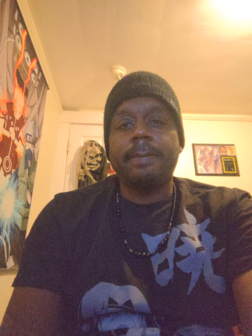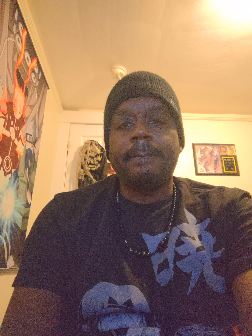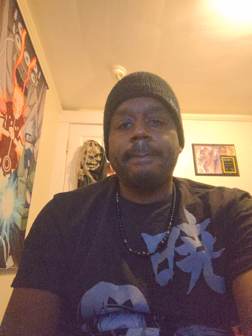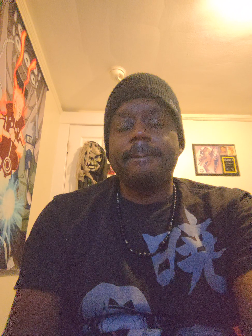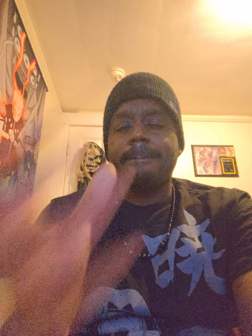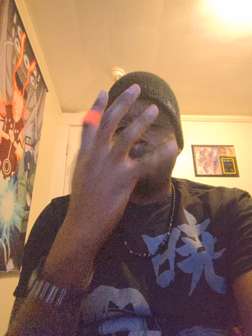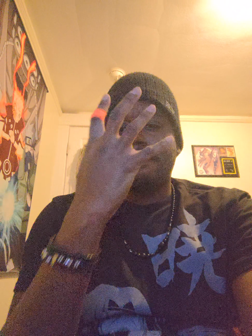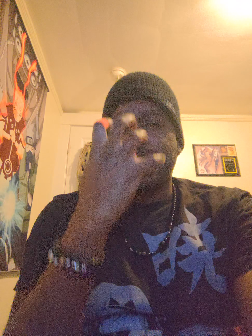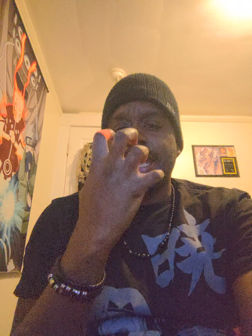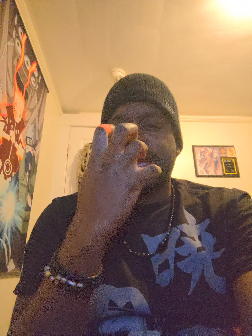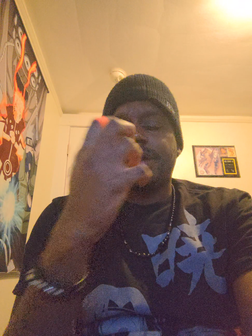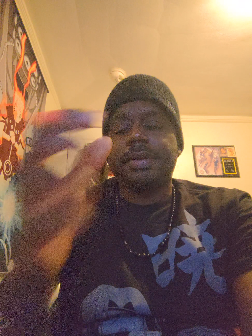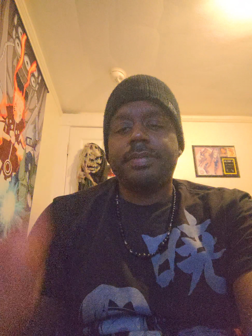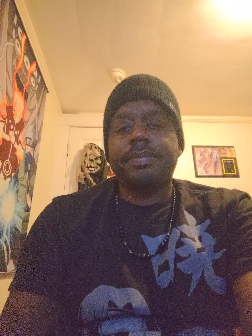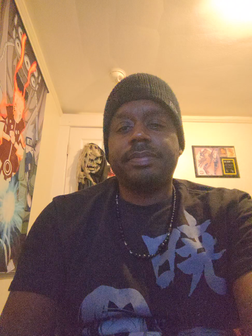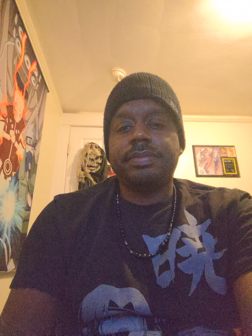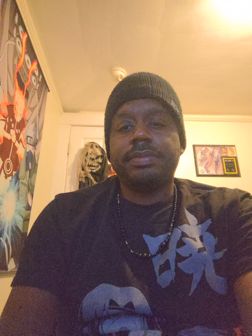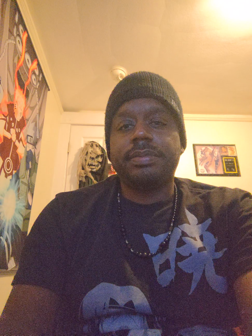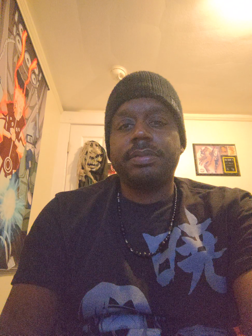mad